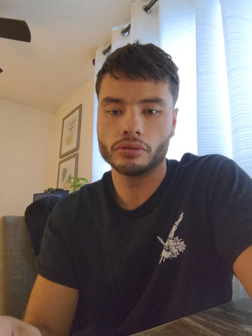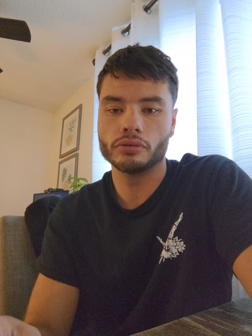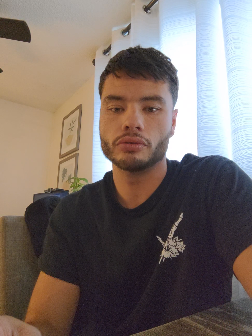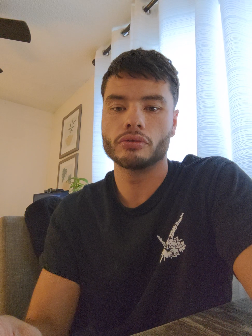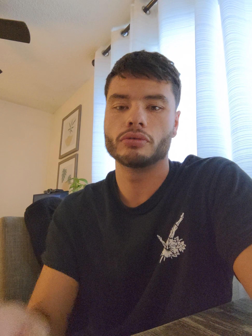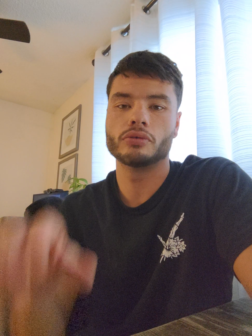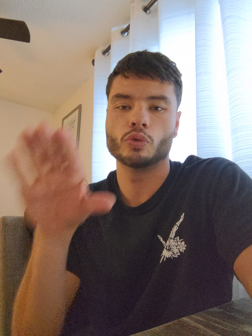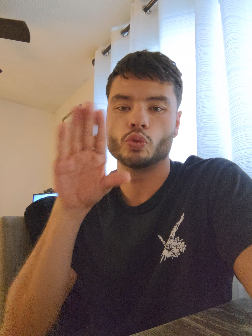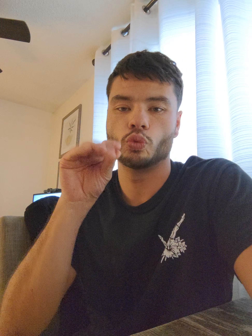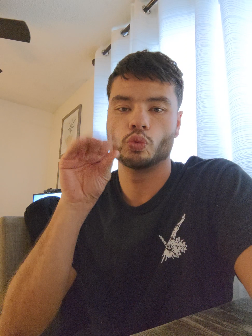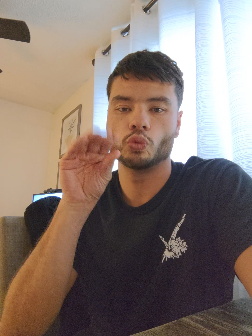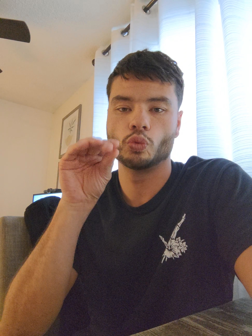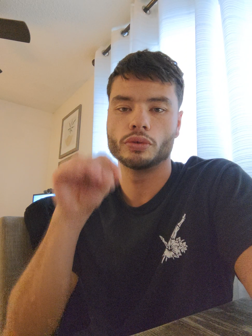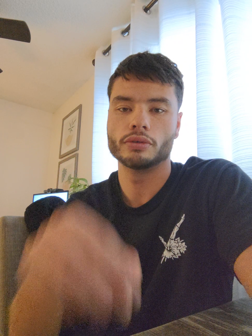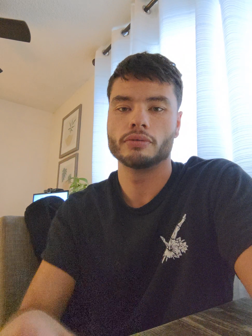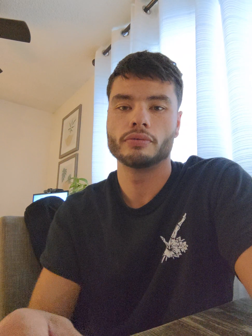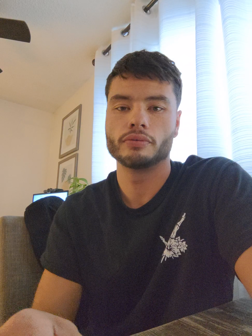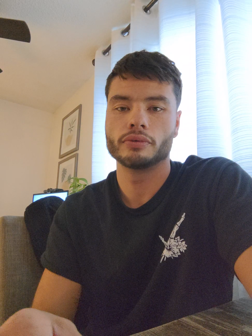goose